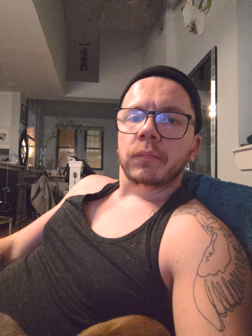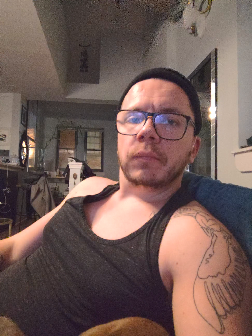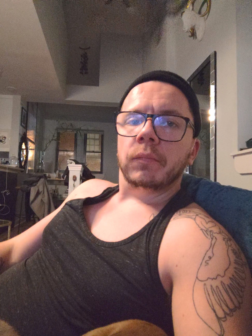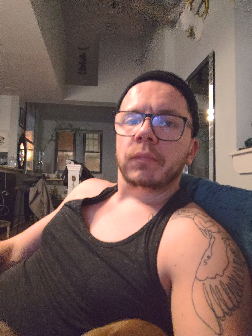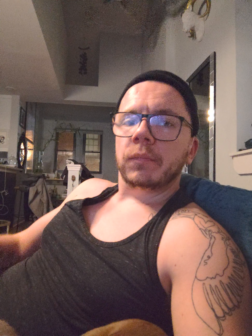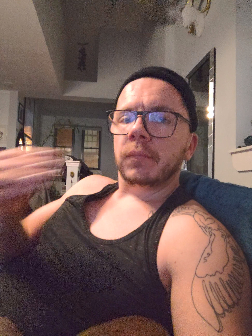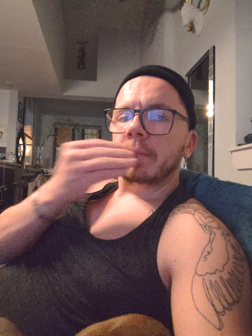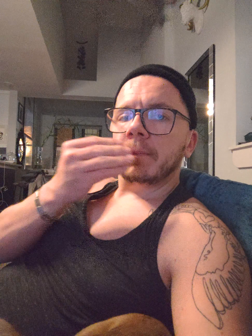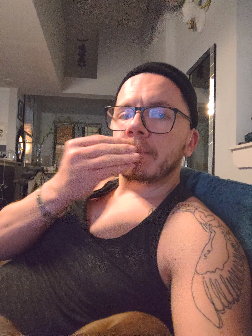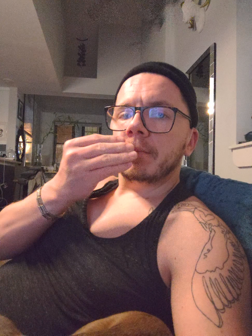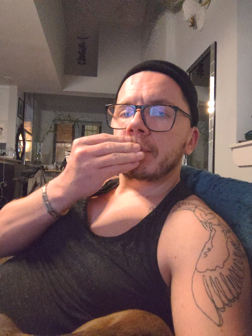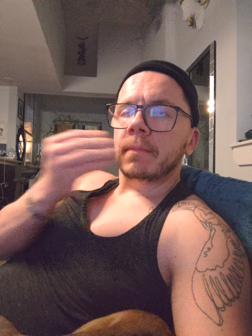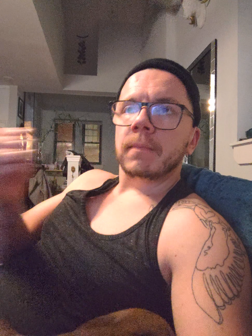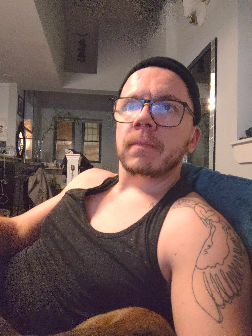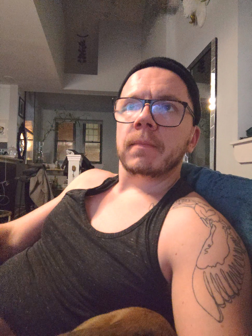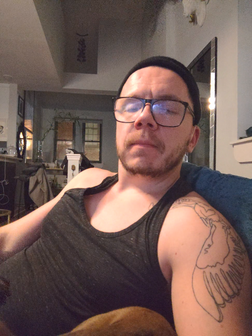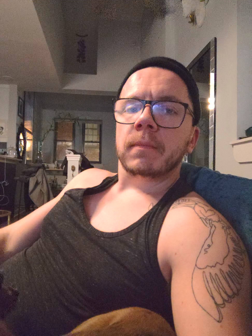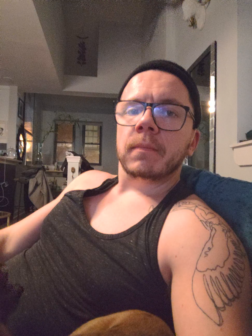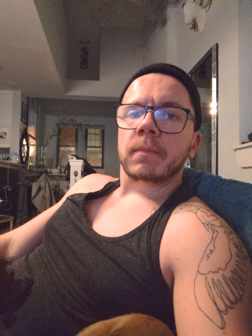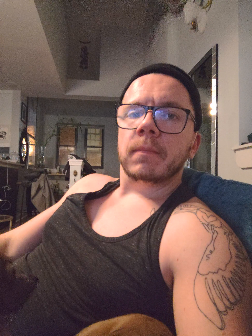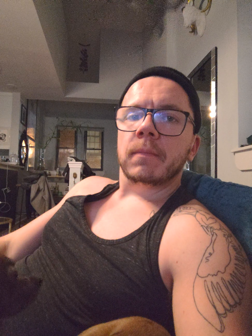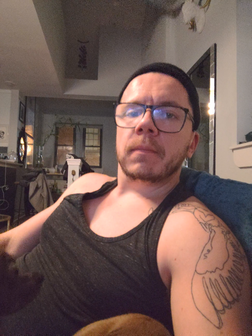food